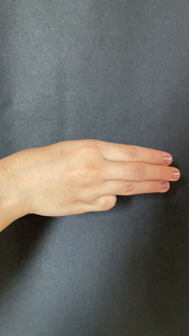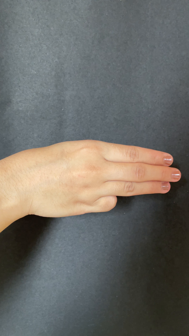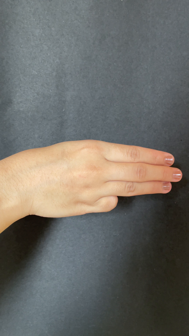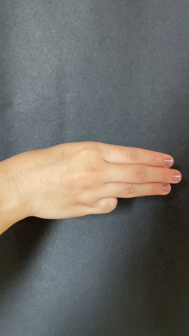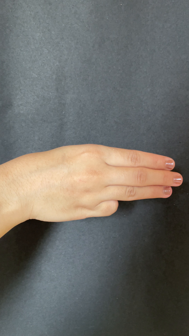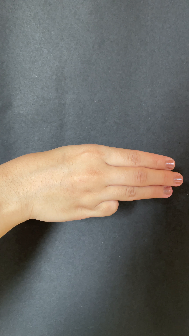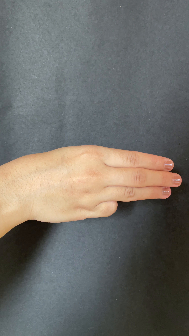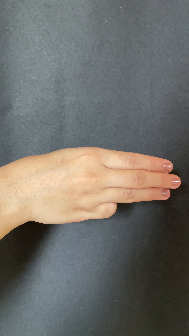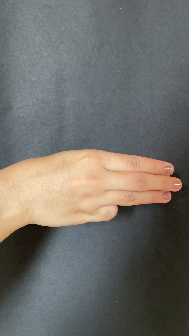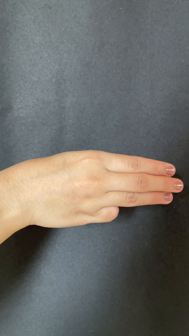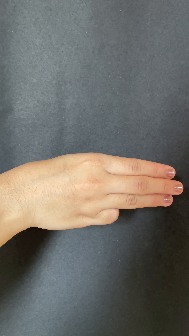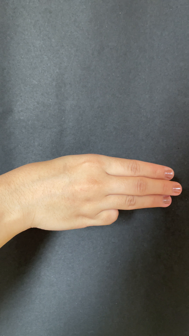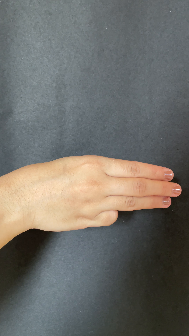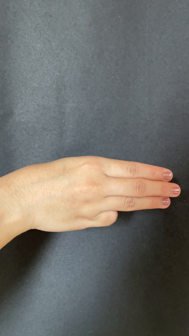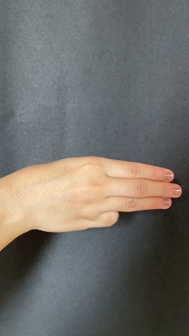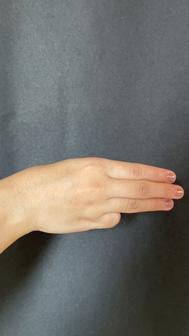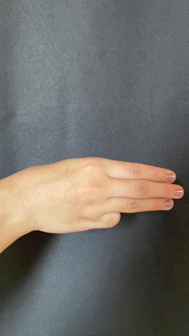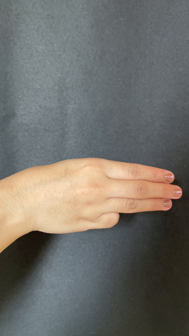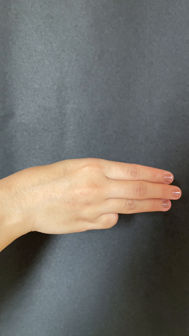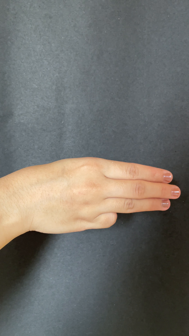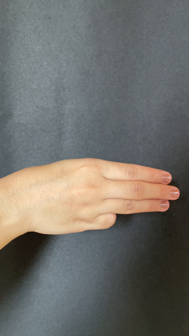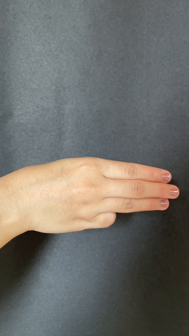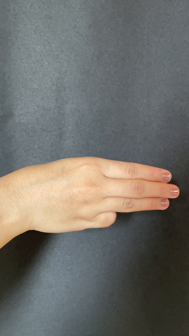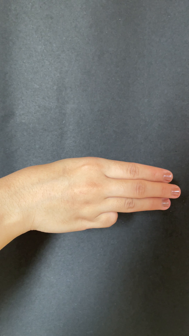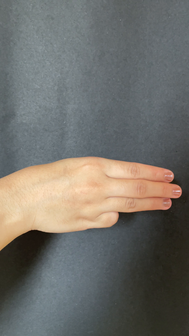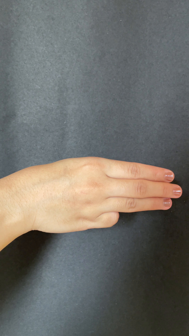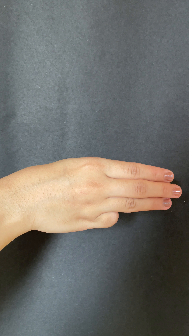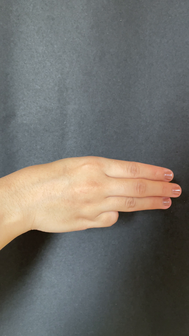घ